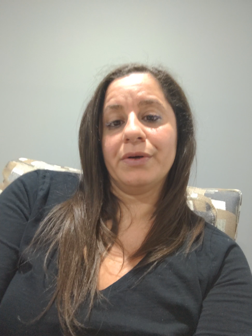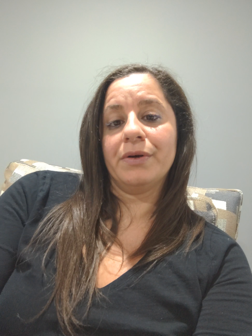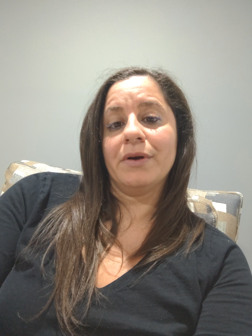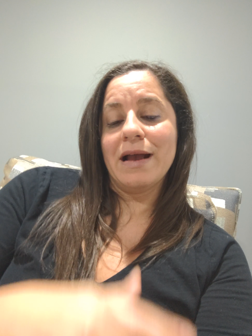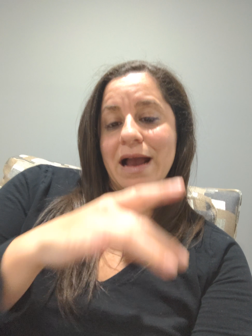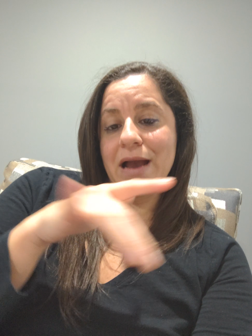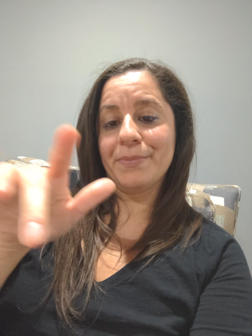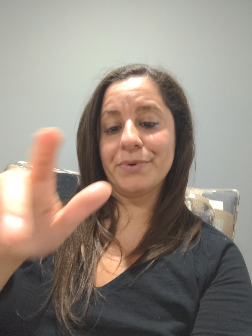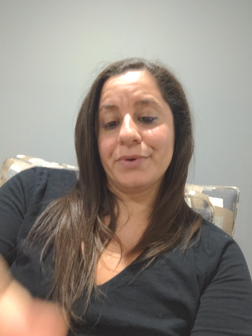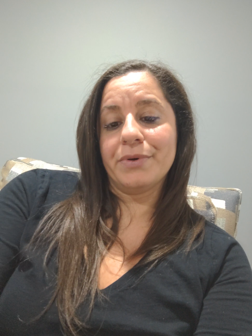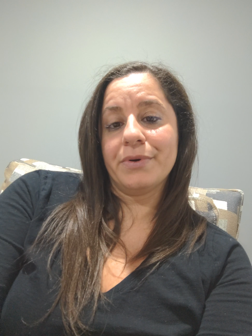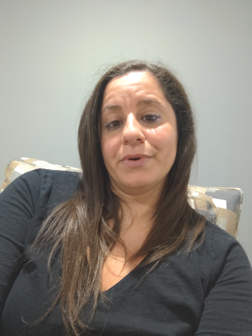empty